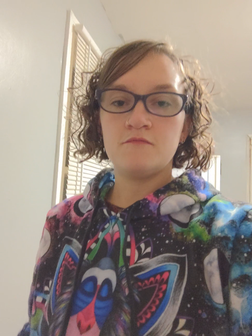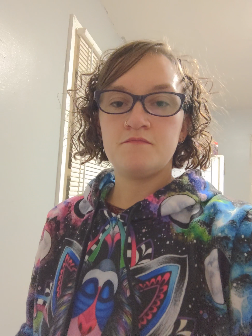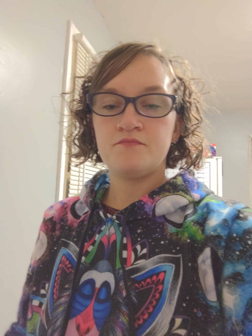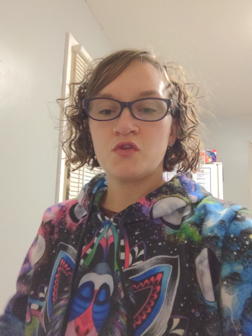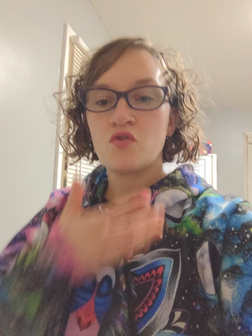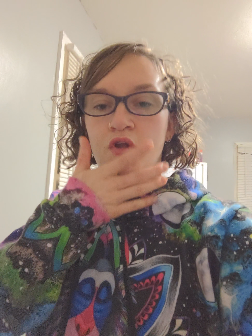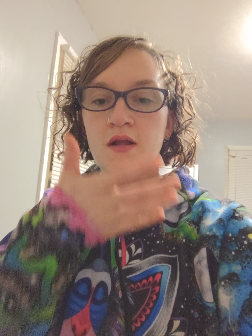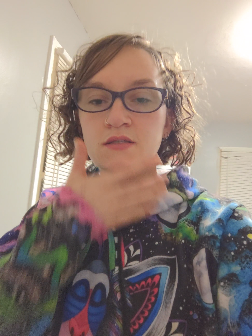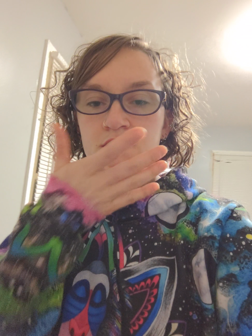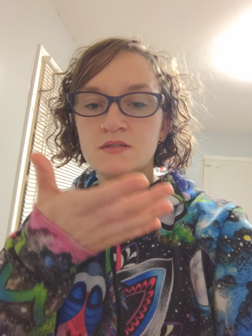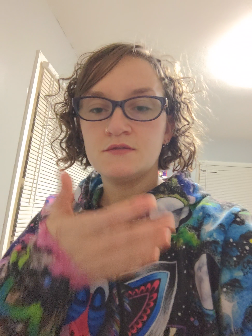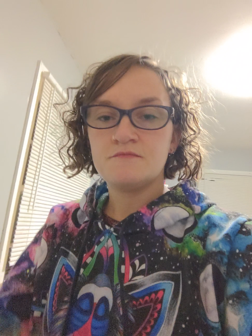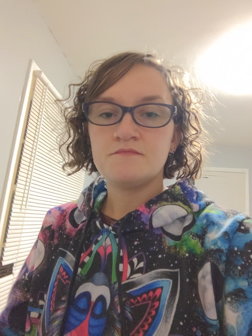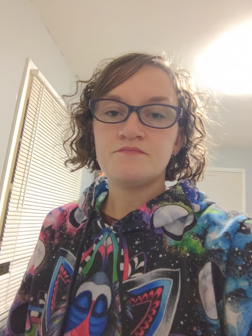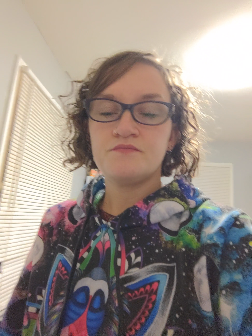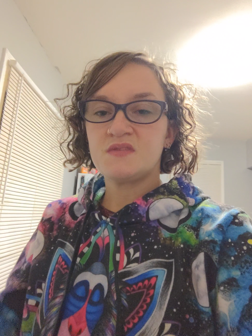grass